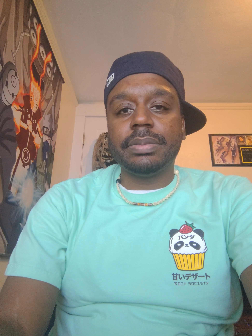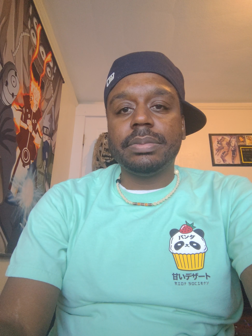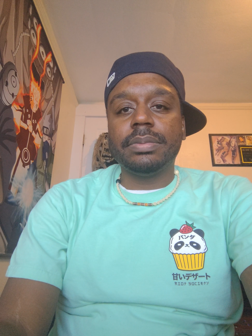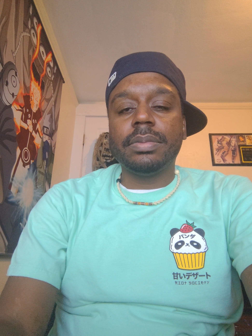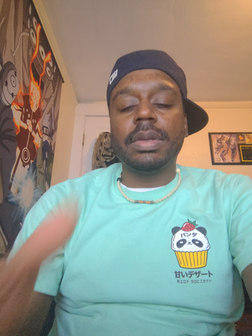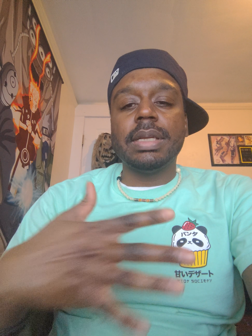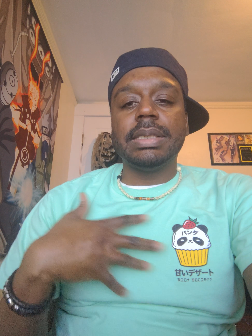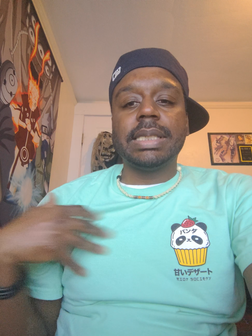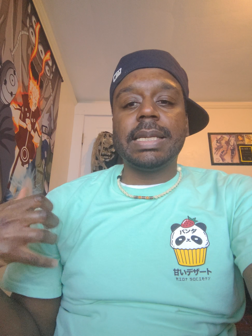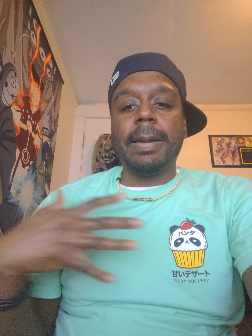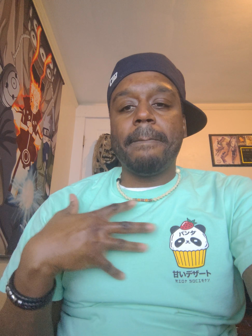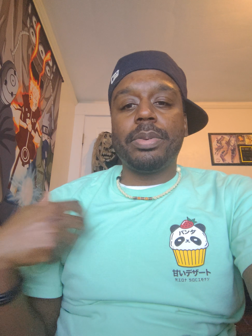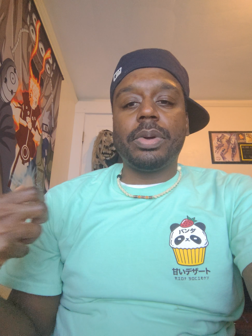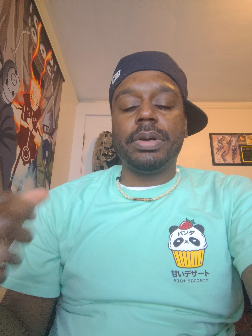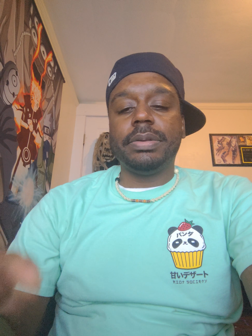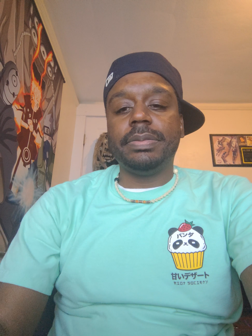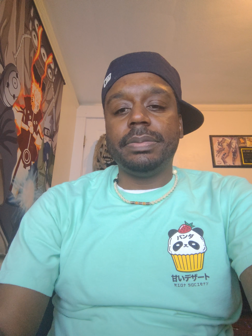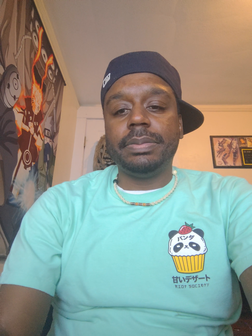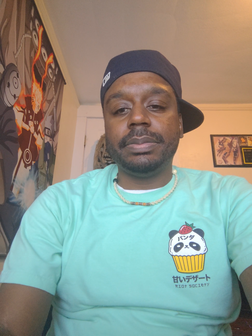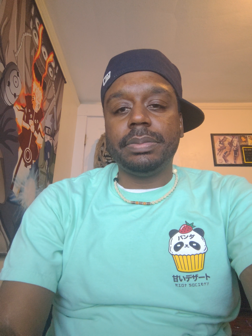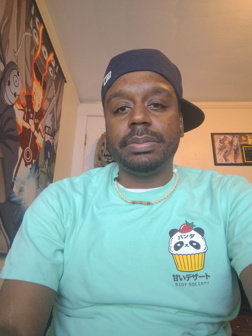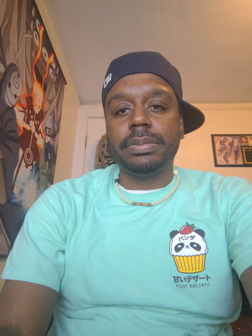zebra